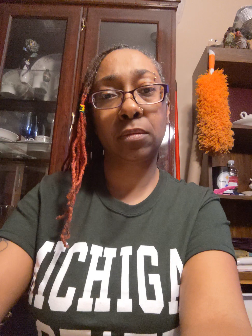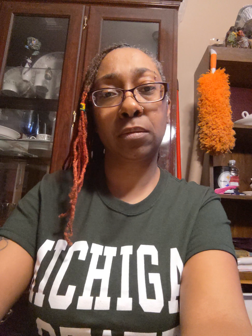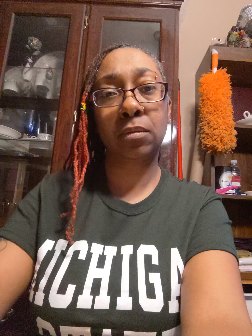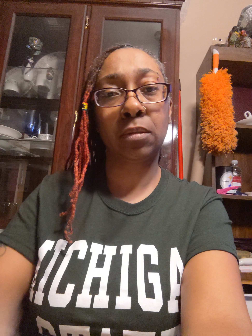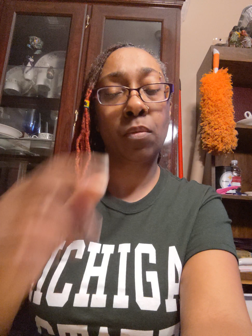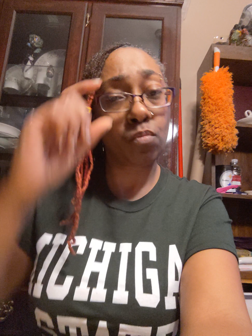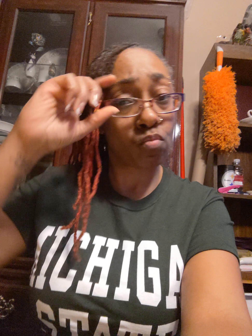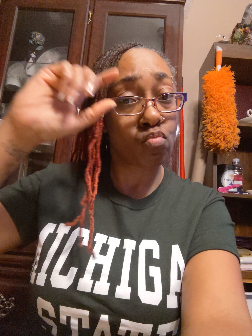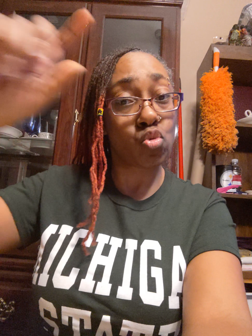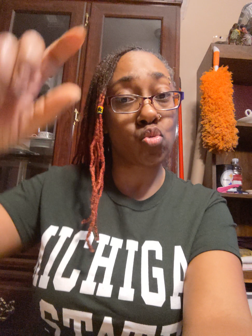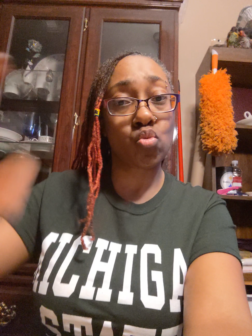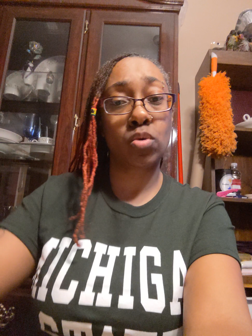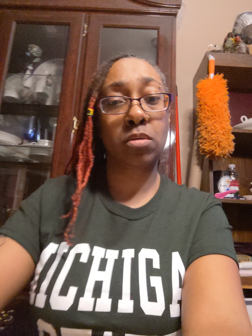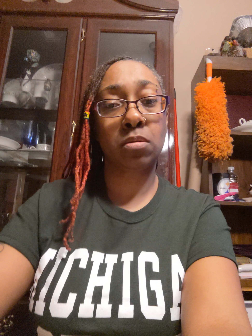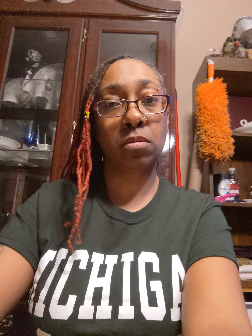moon